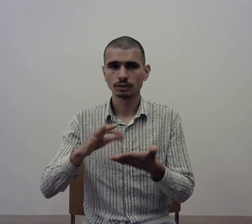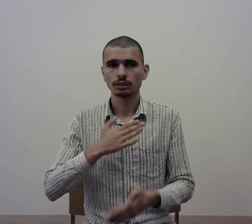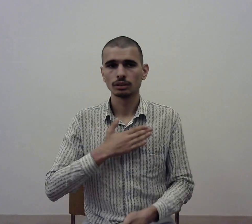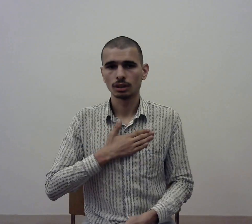mən